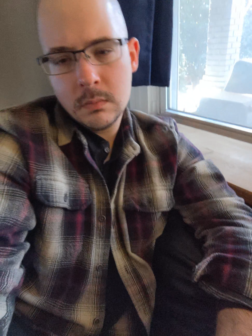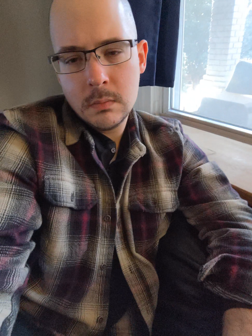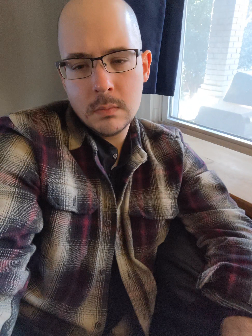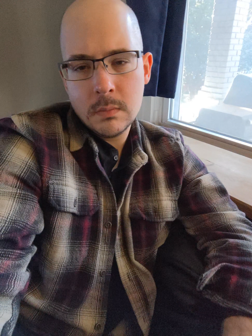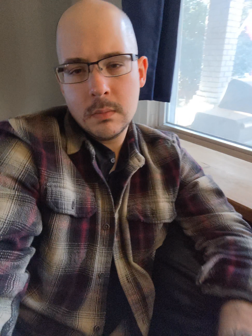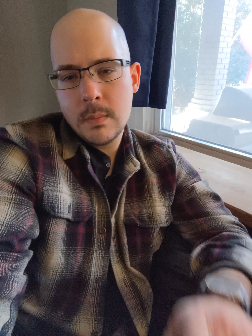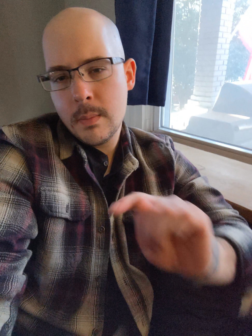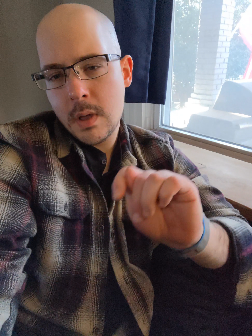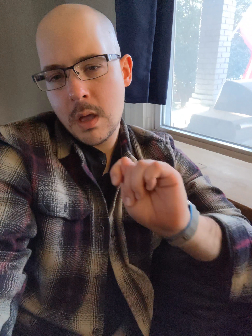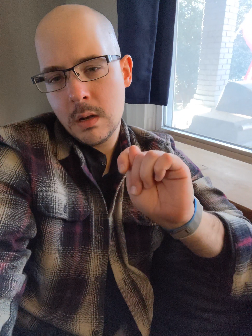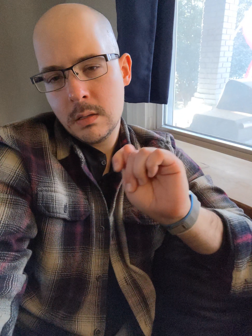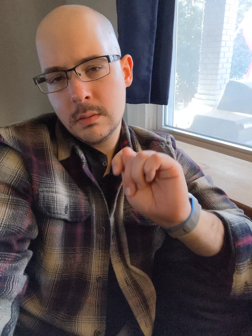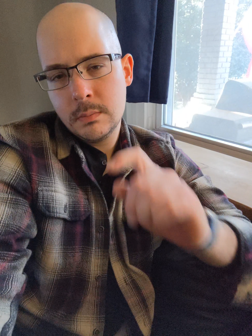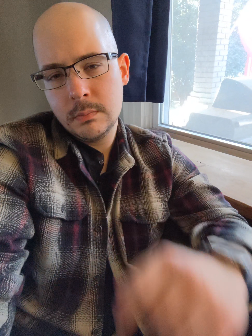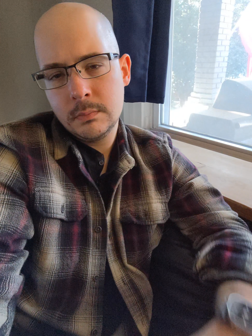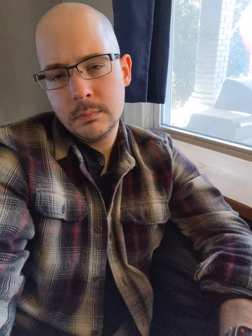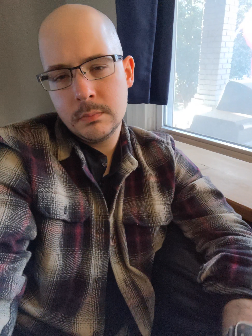potty